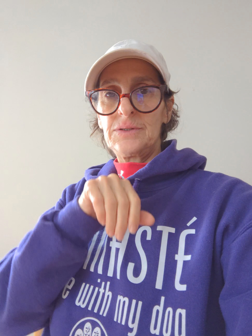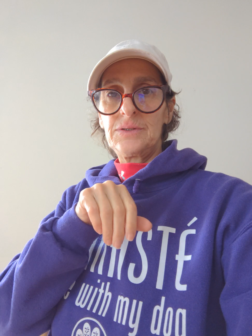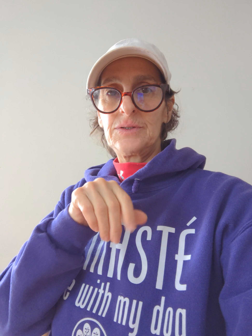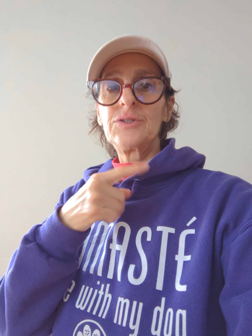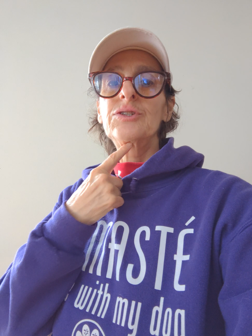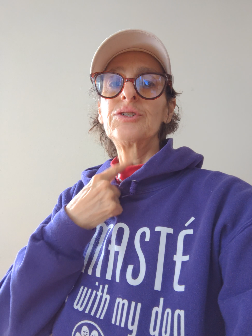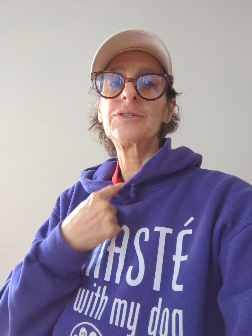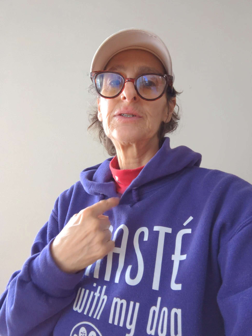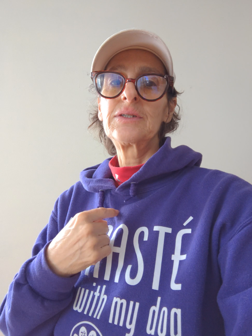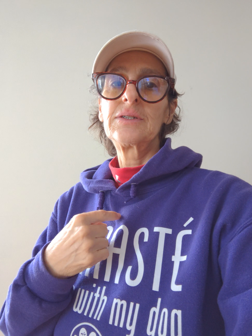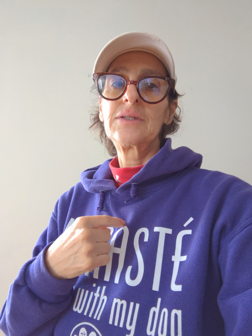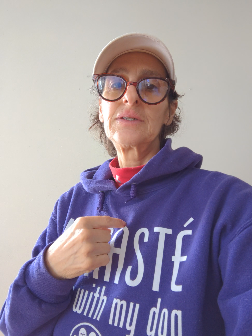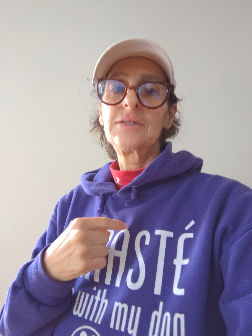thirsty